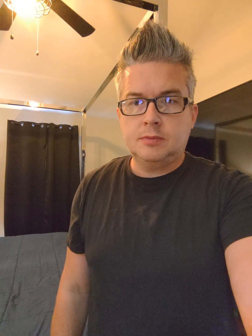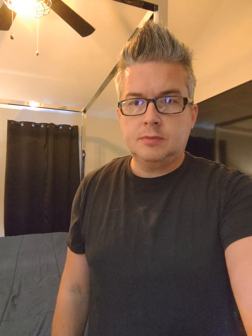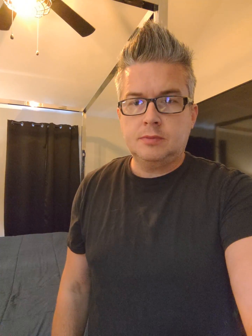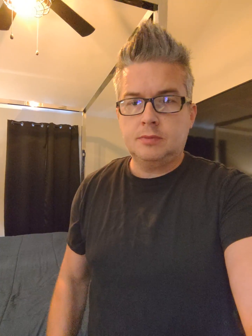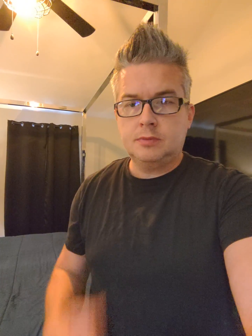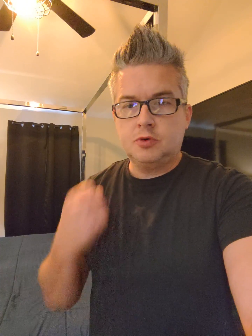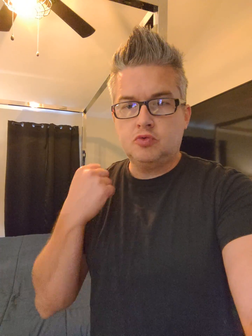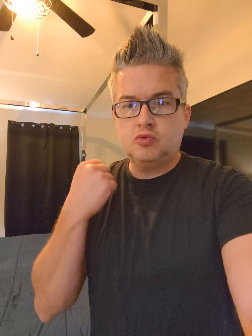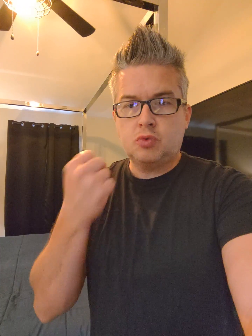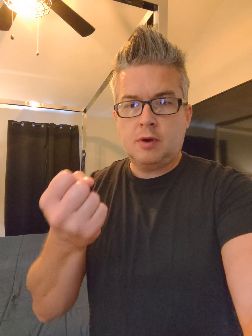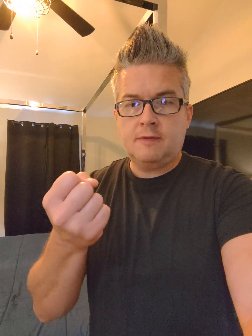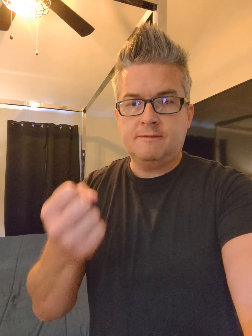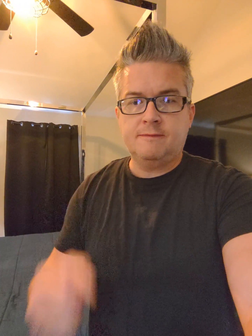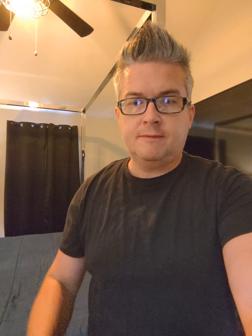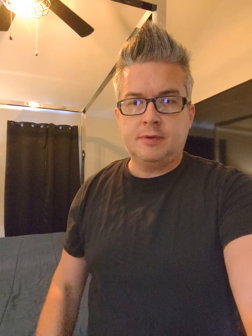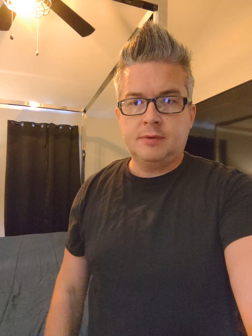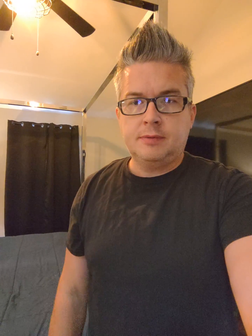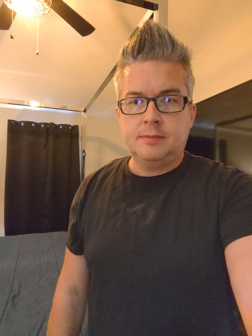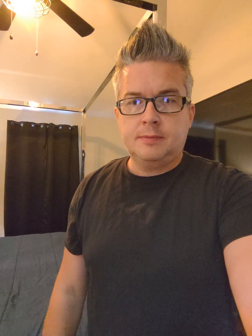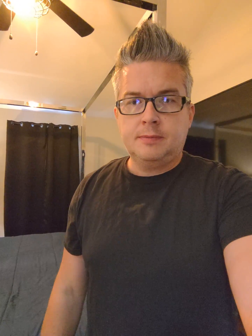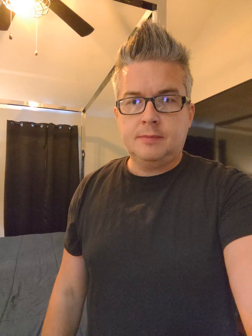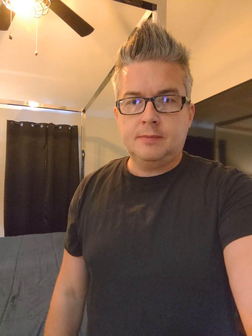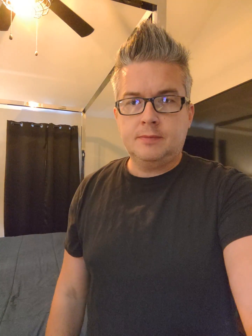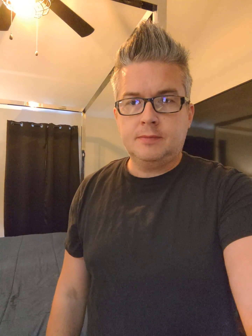drive